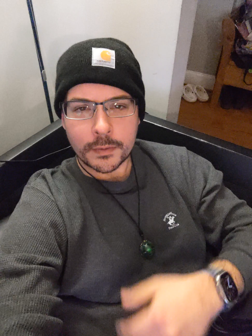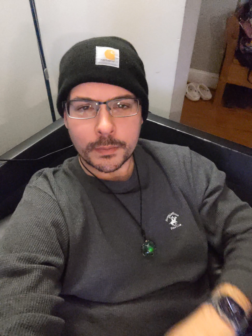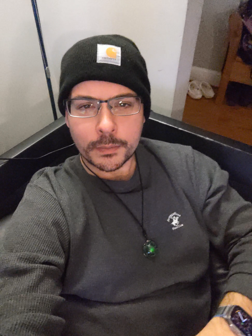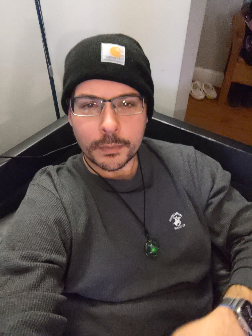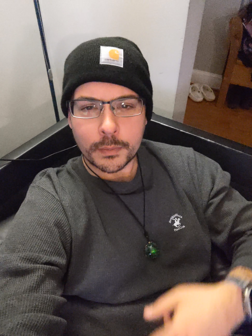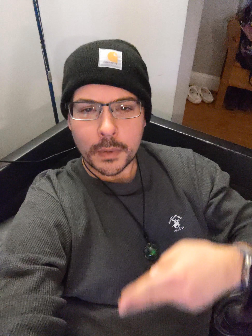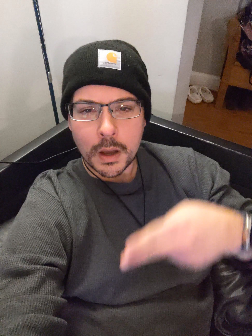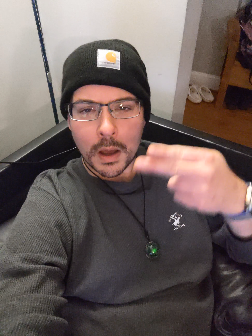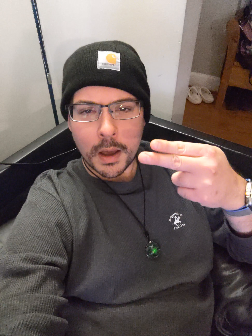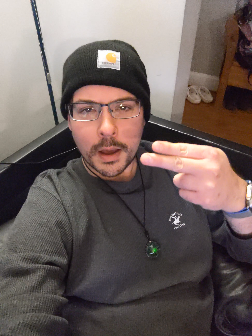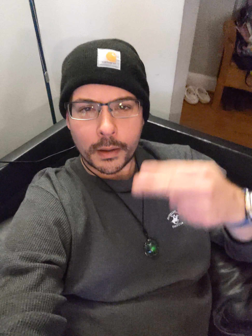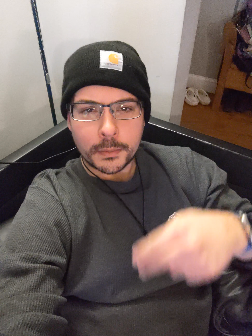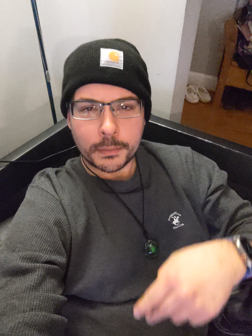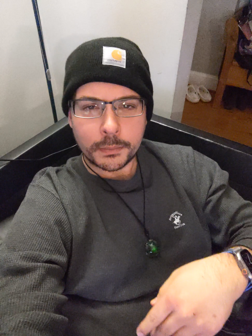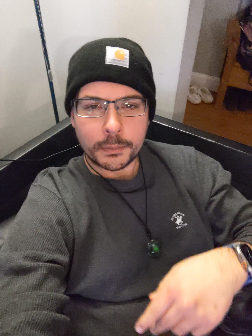high